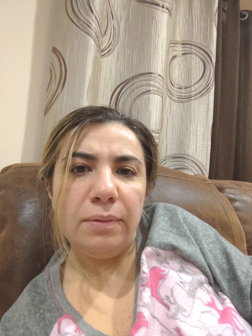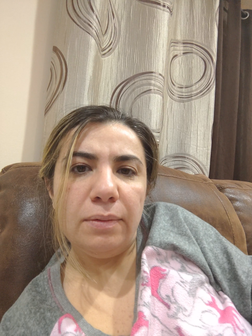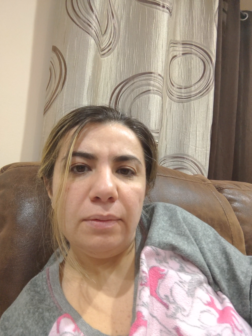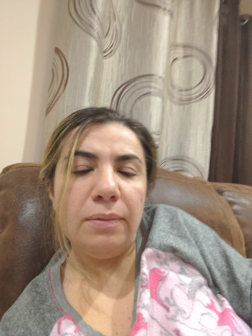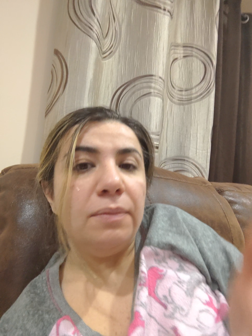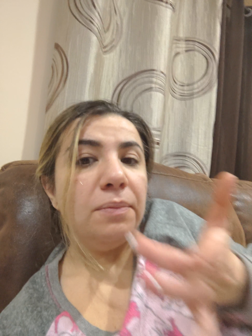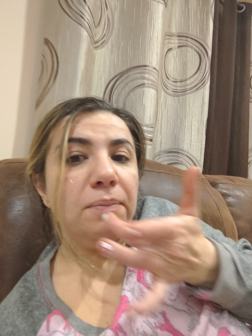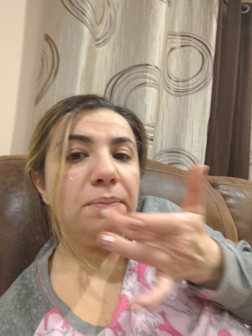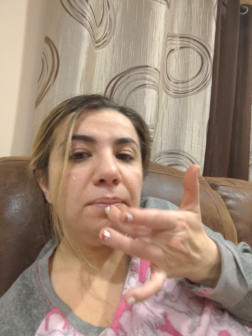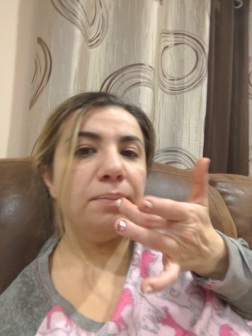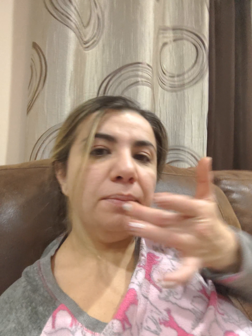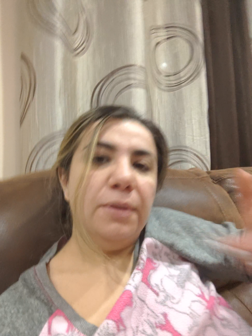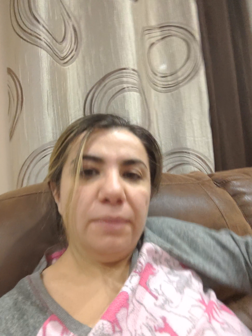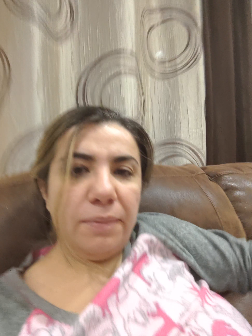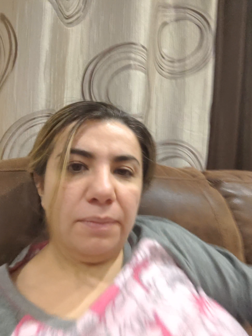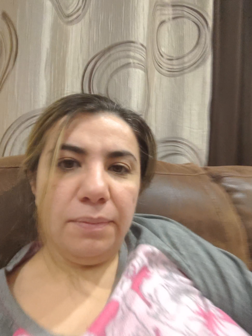taste